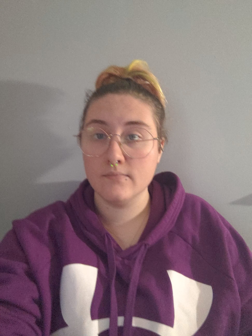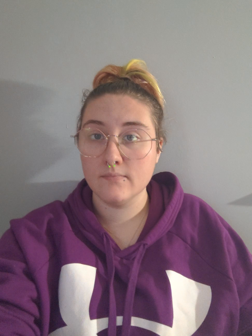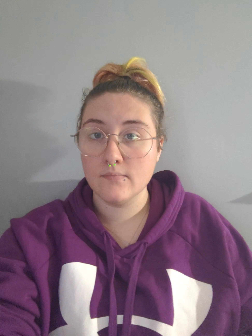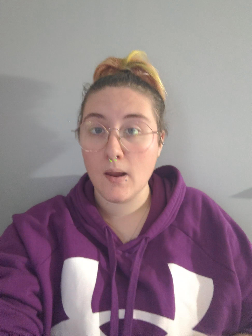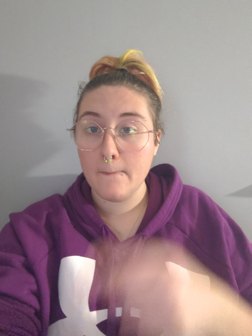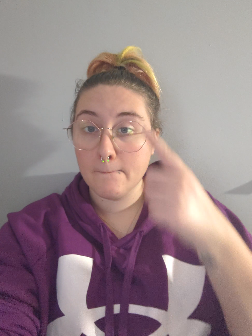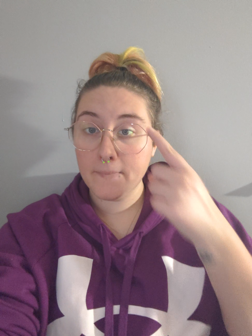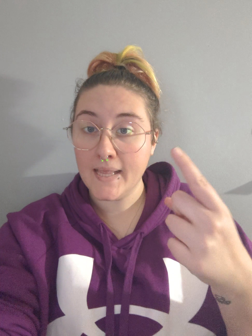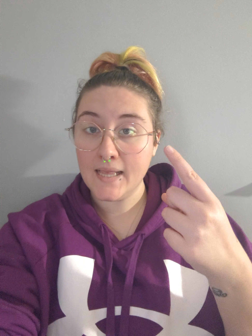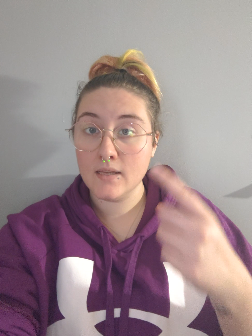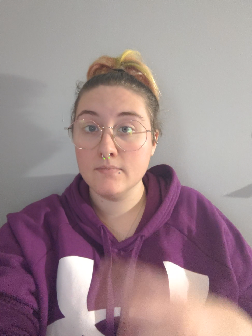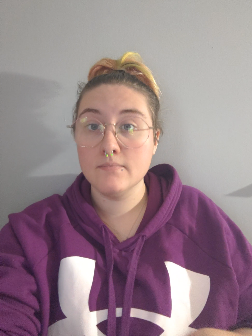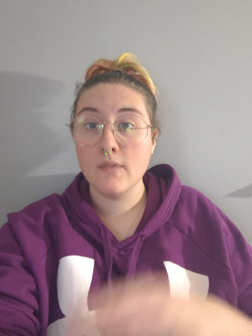penny